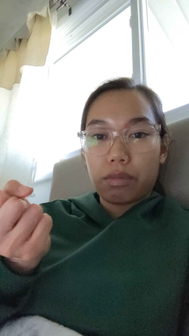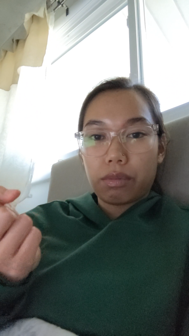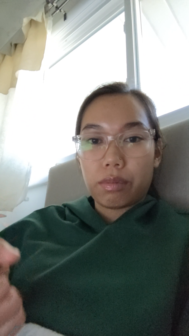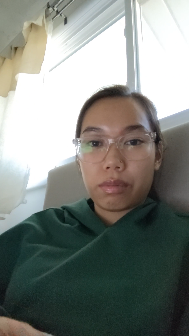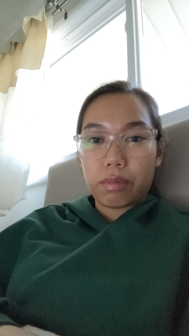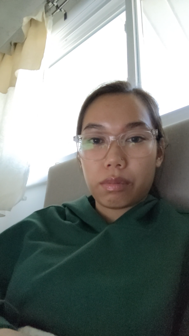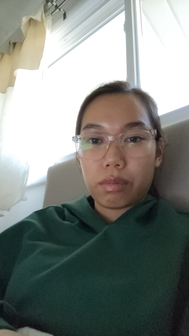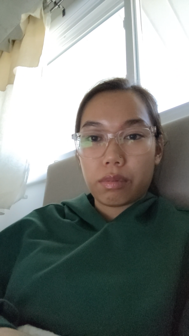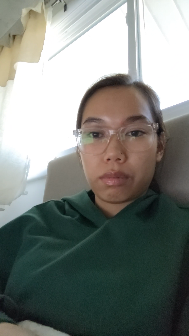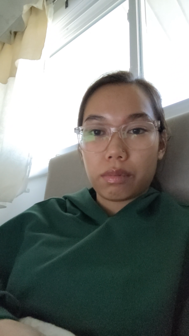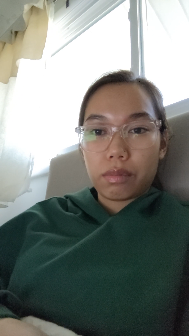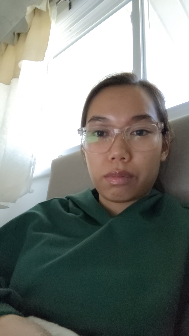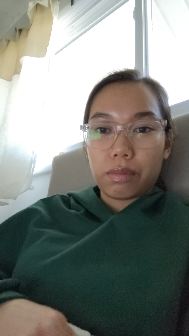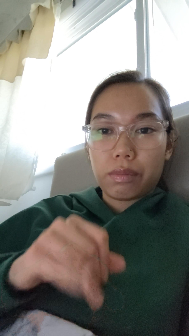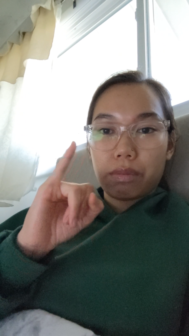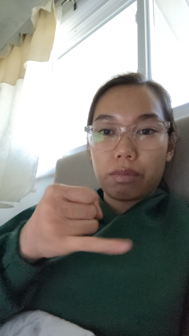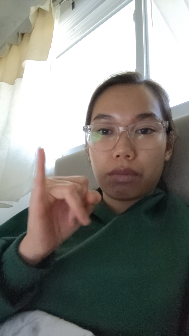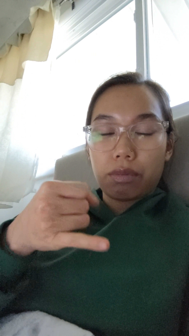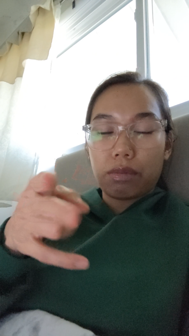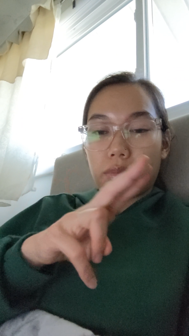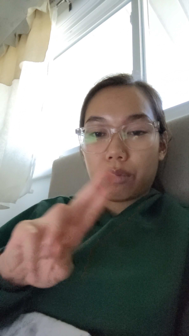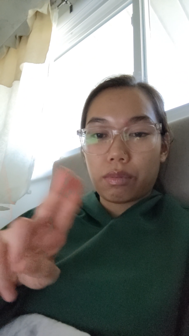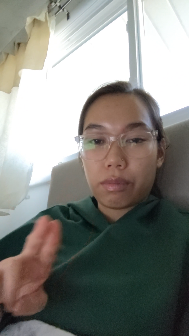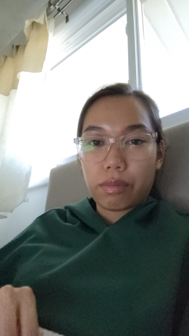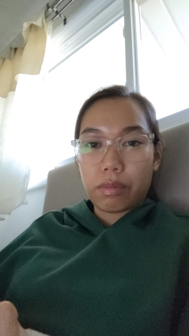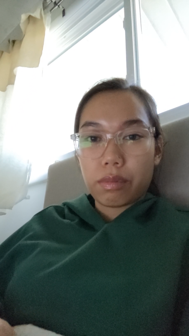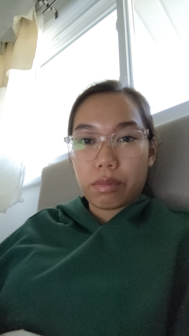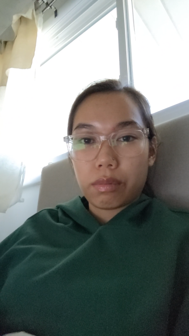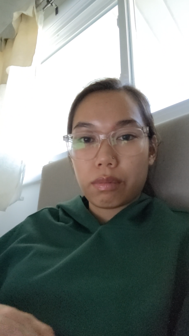jelly